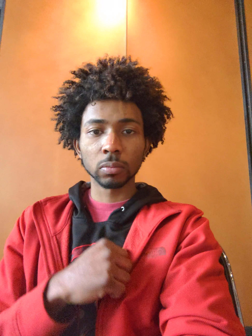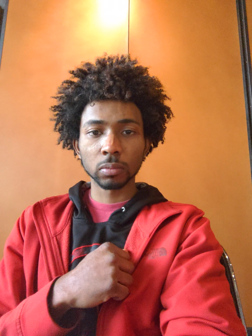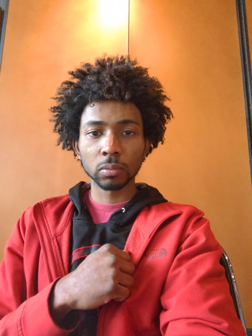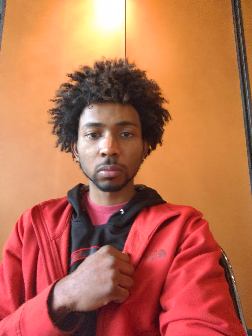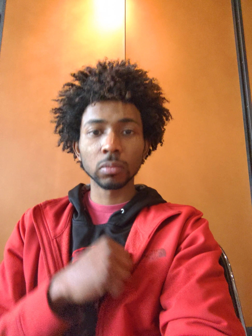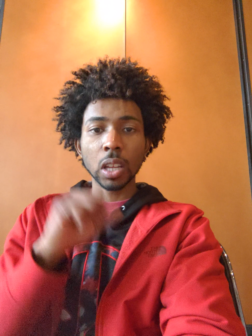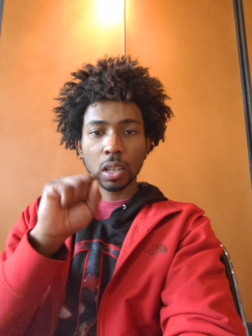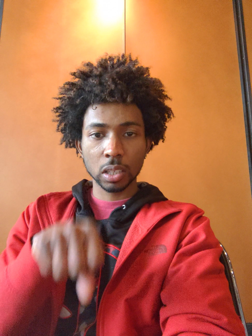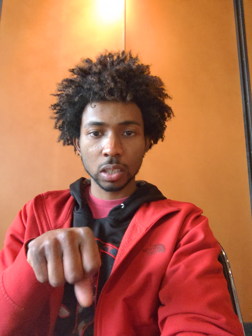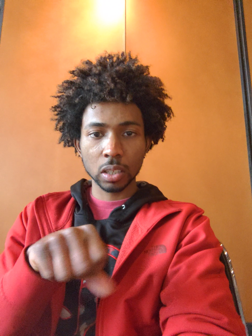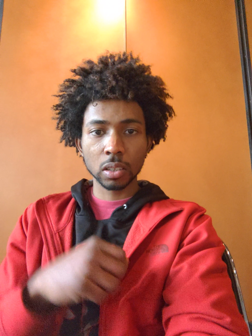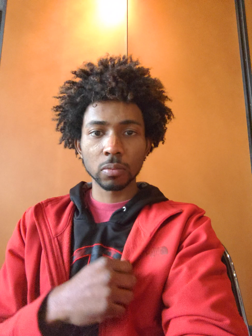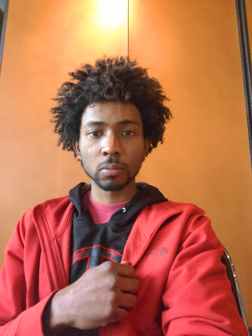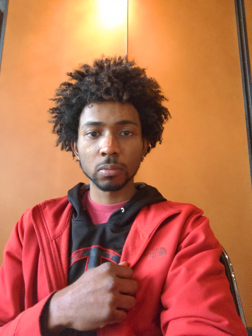can